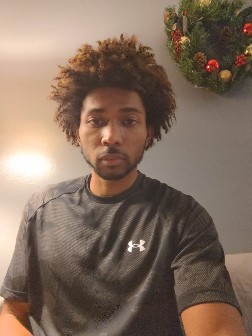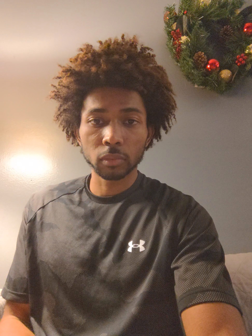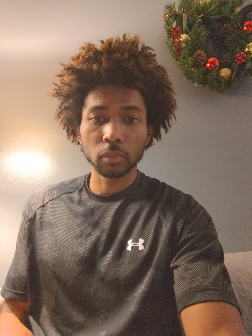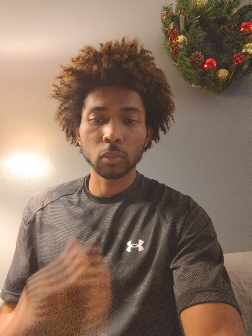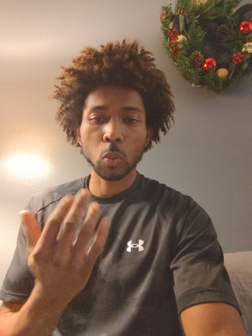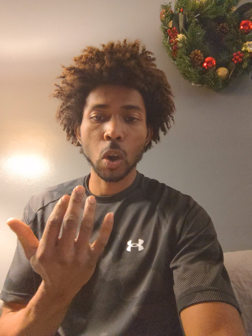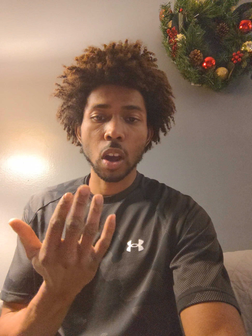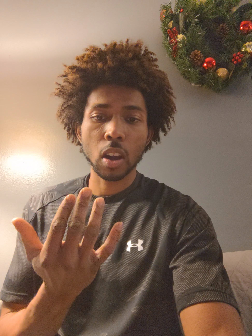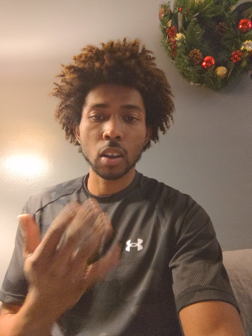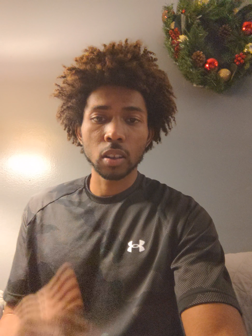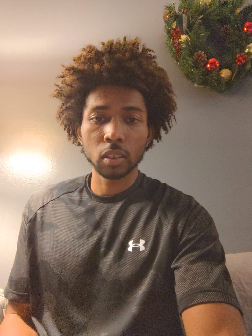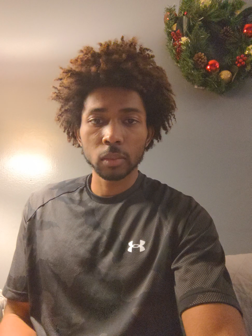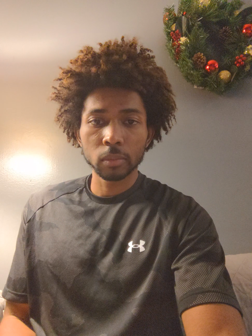wait